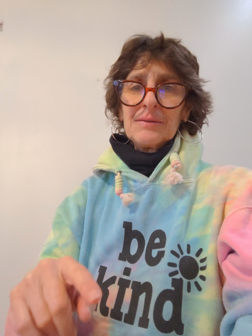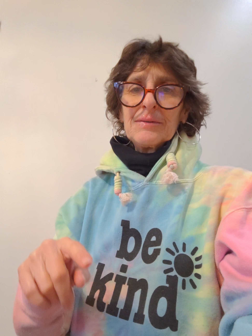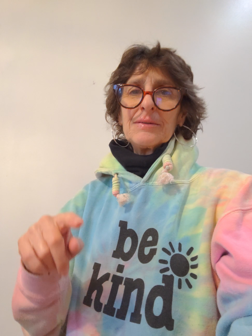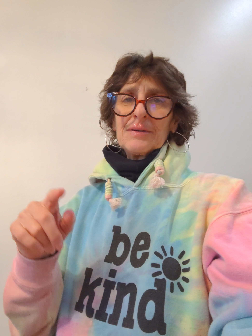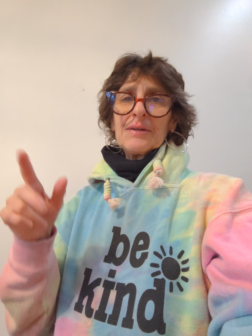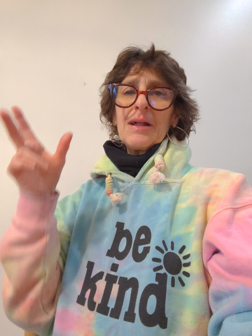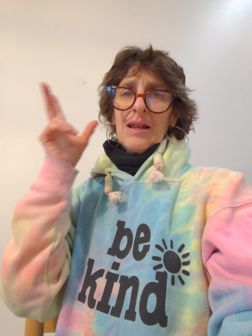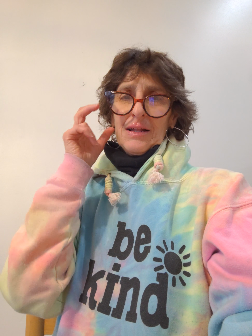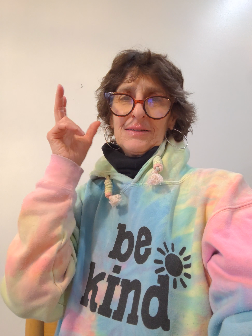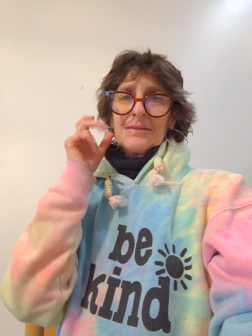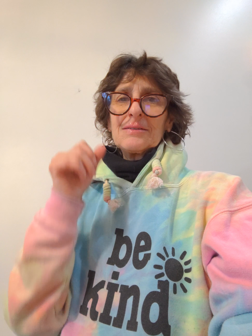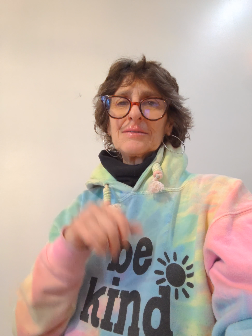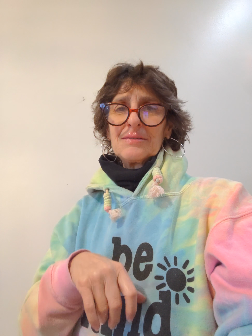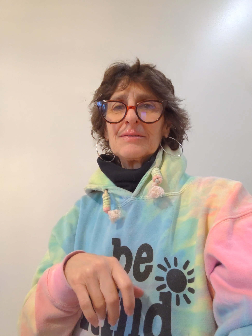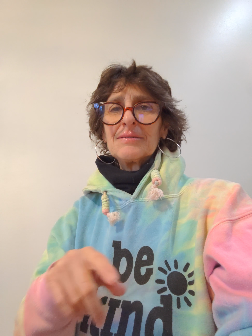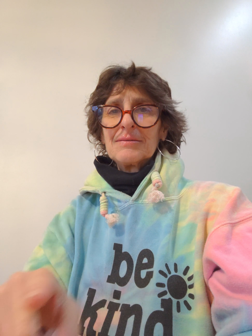hear